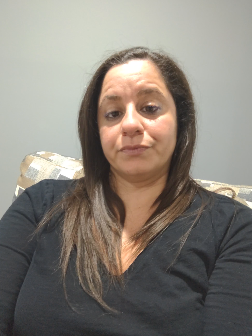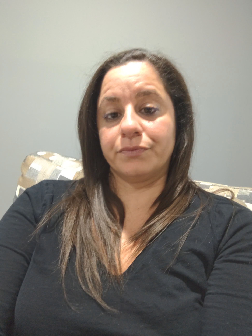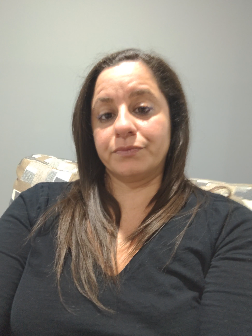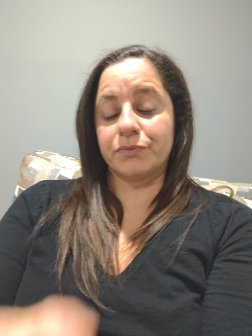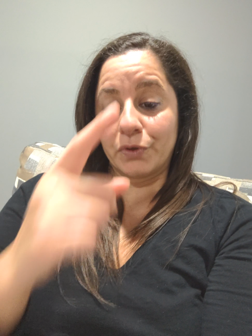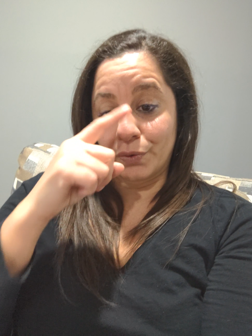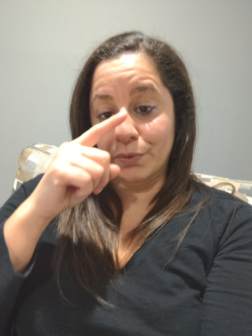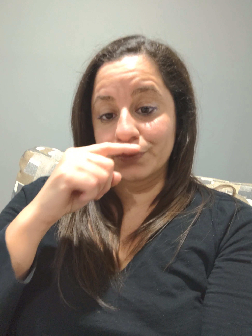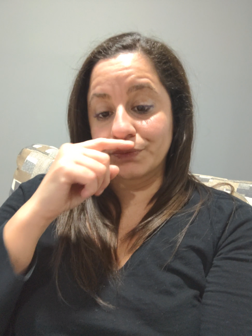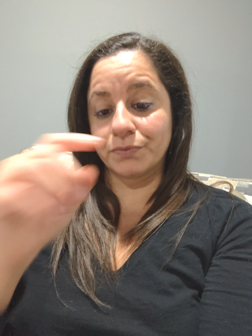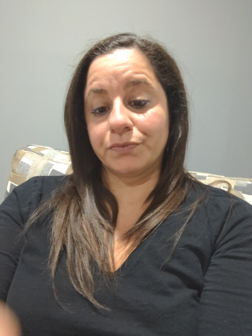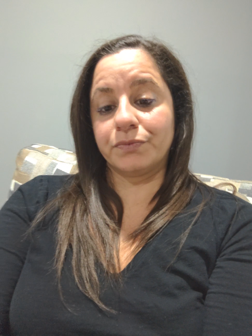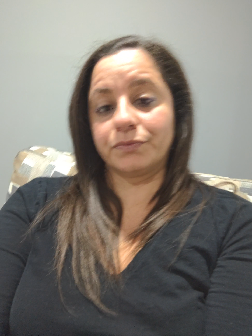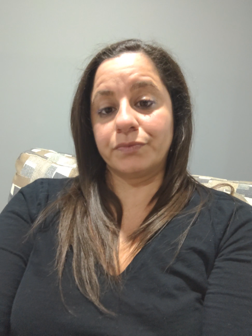noisy